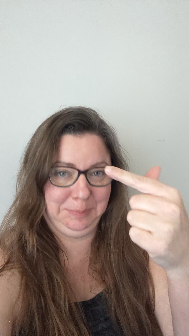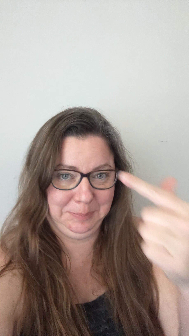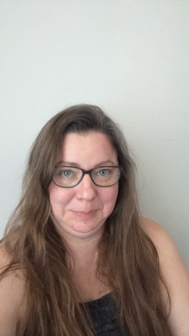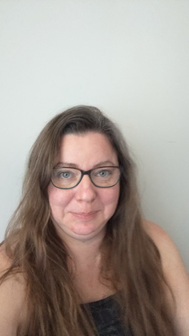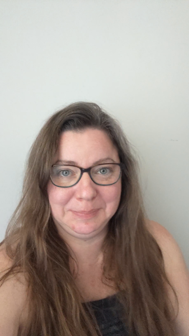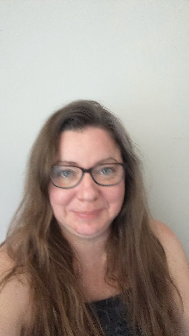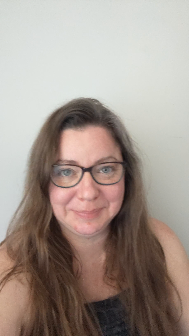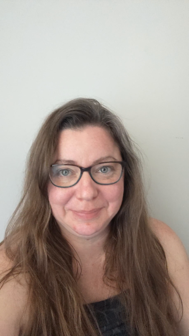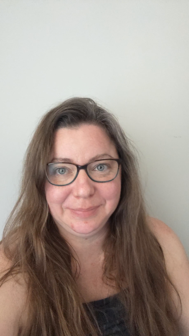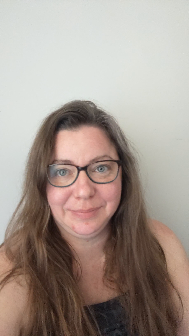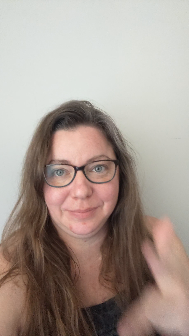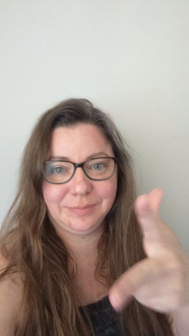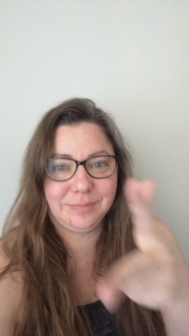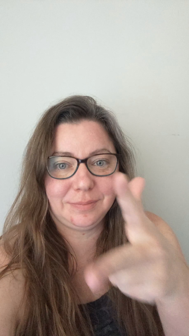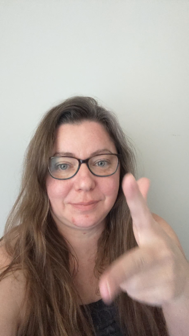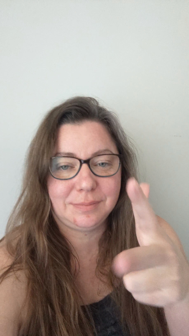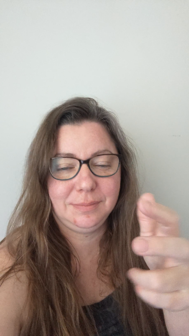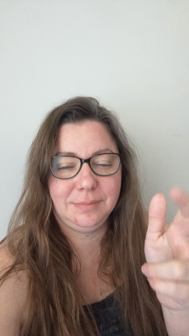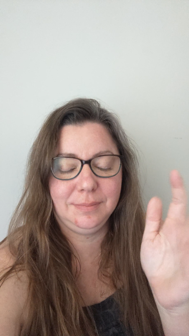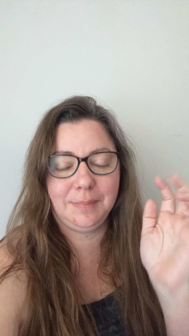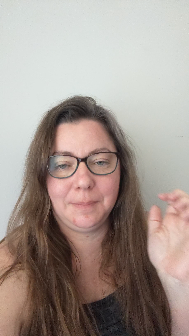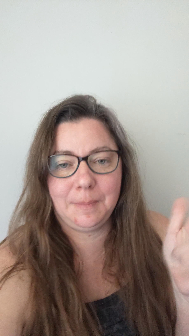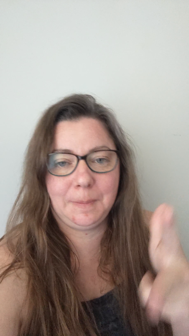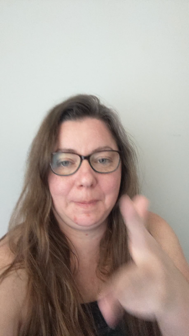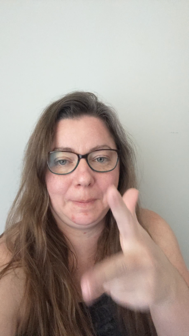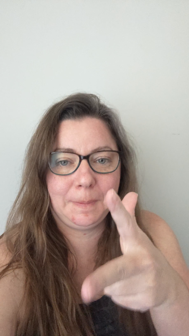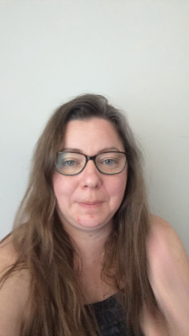garage